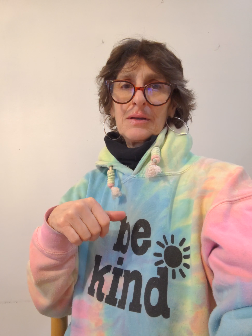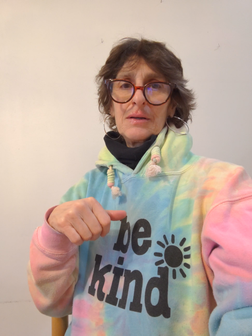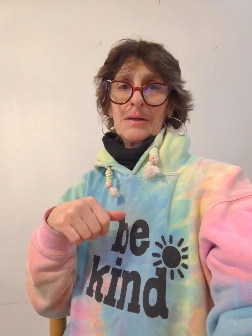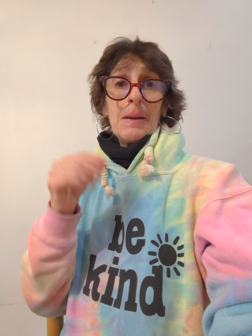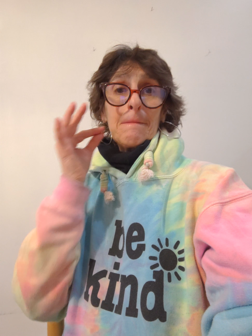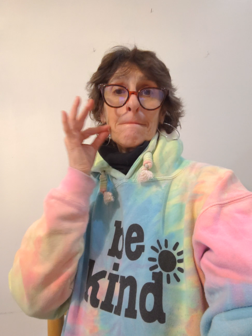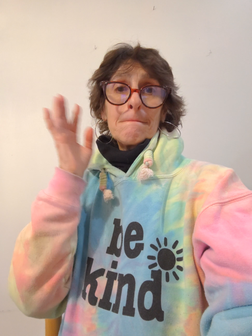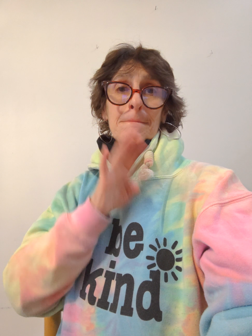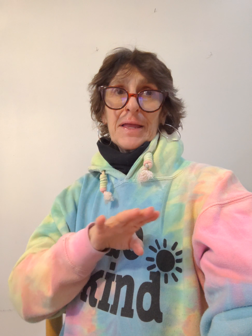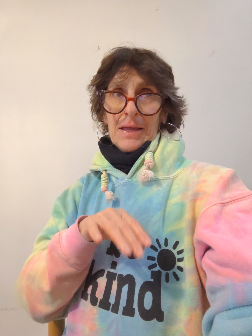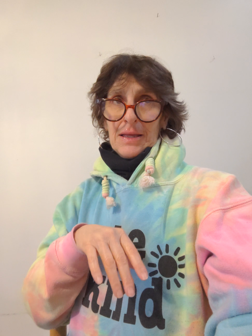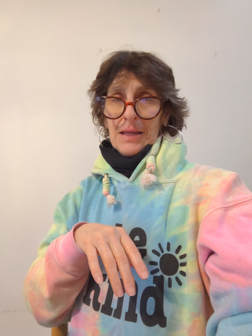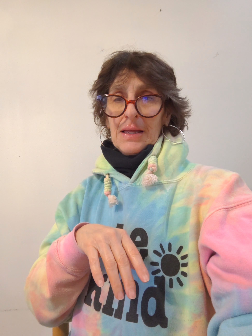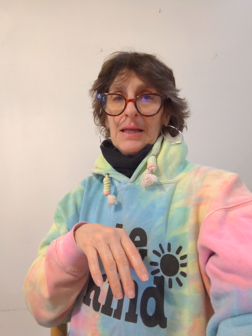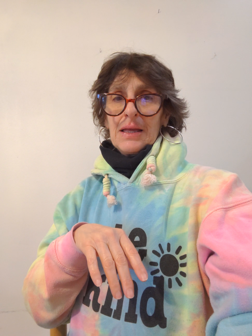bee